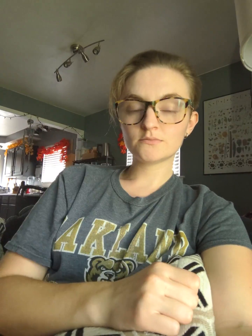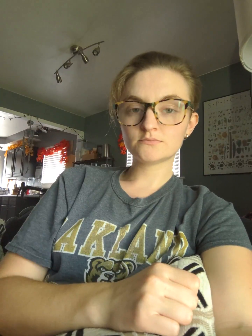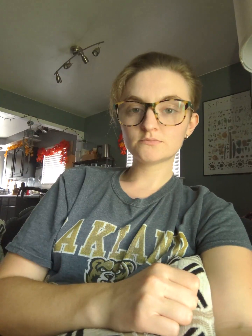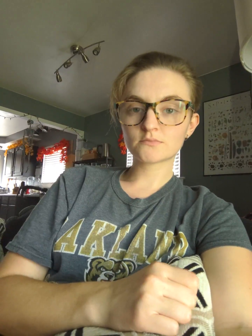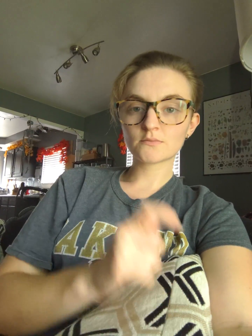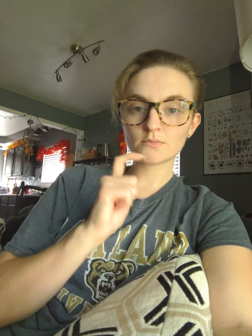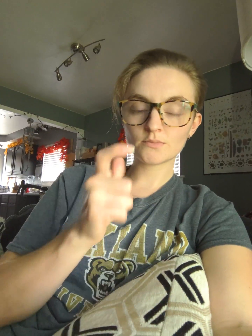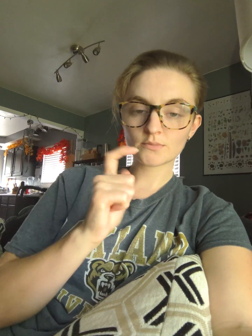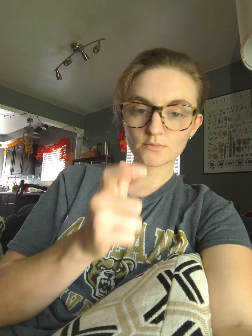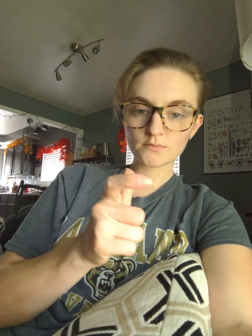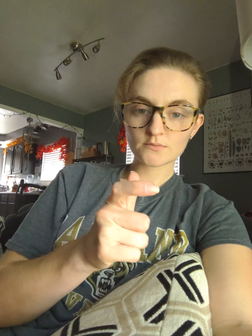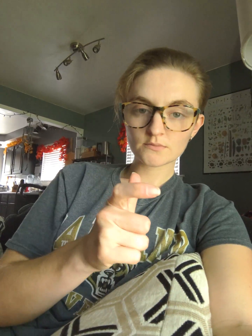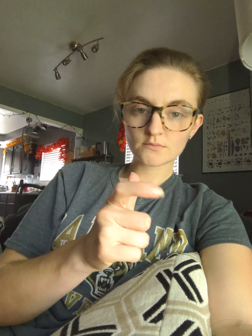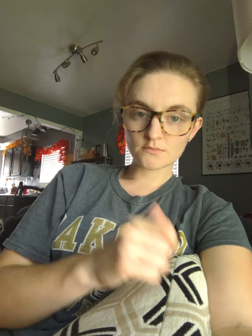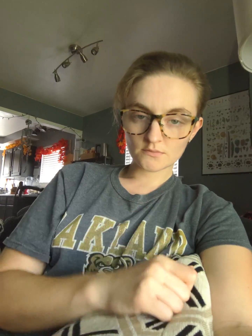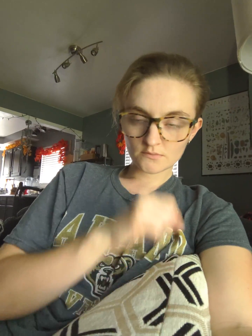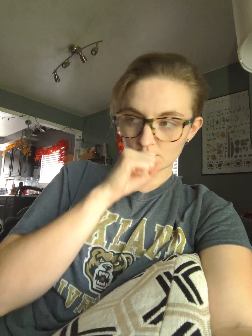run